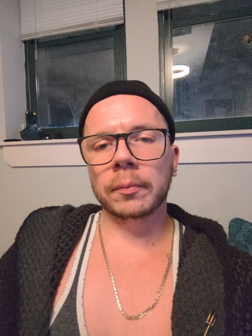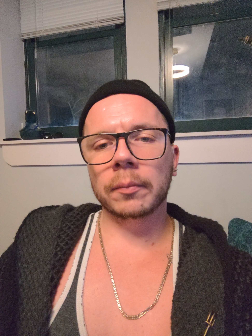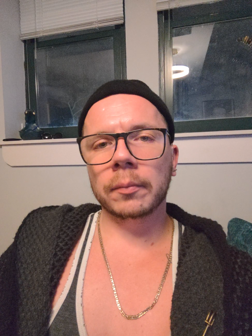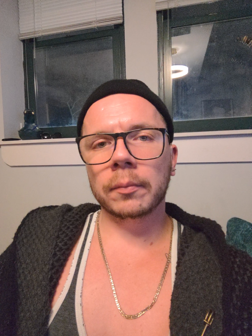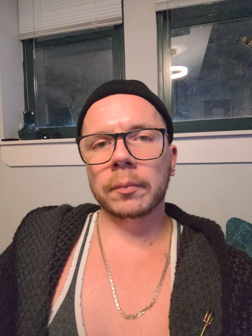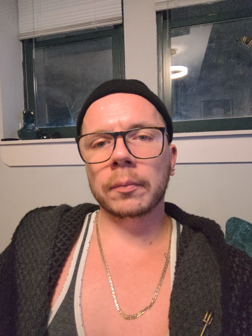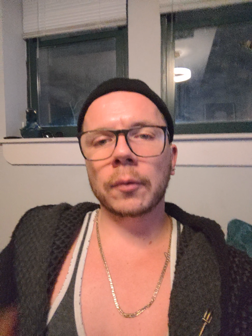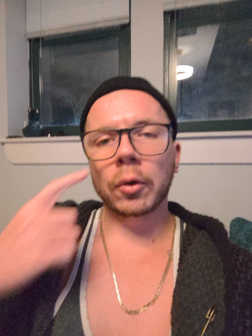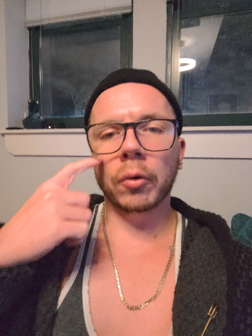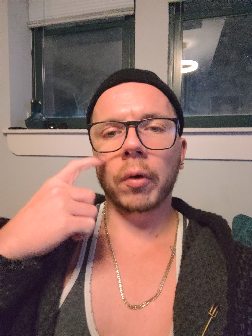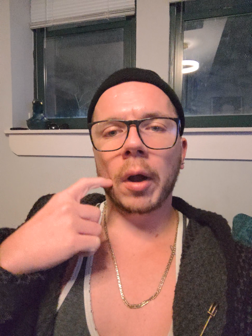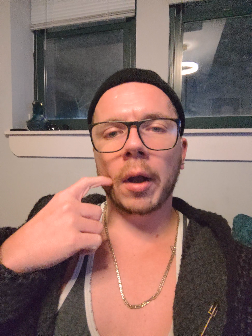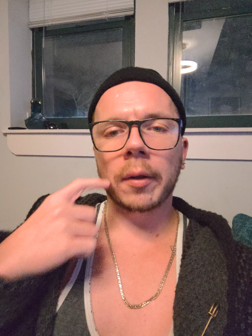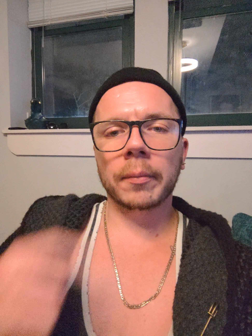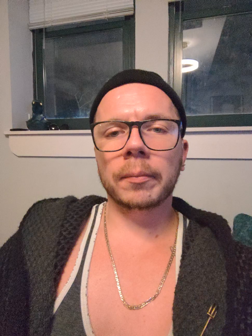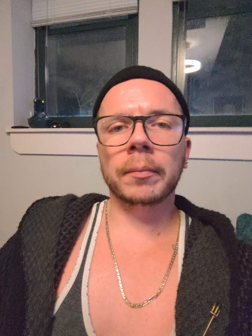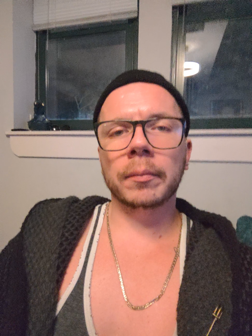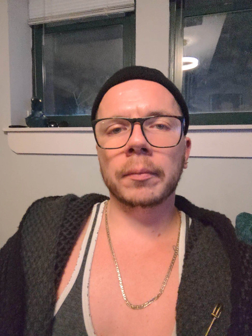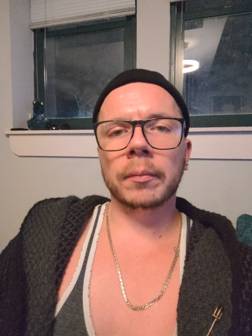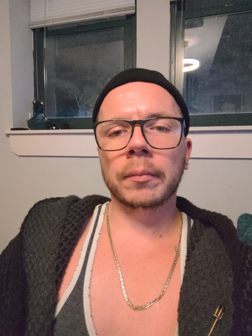cry